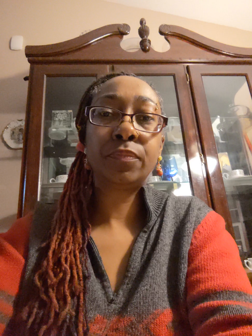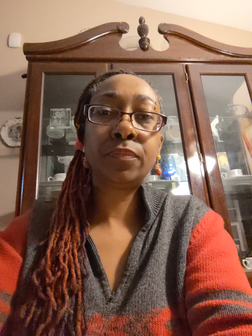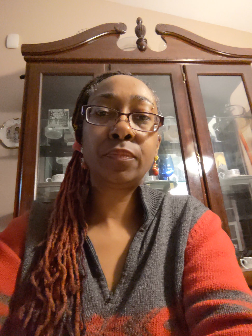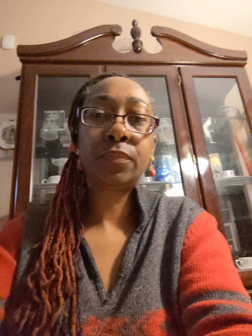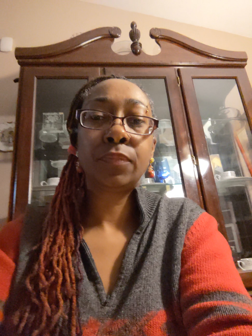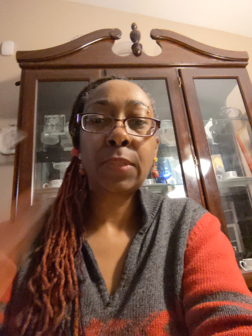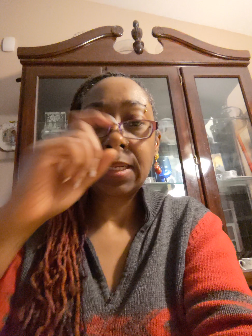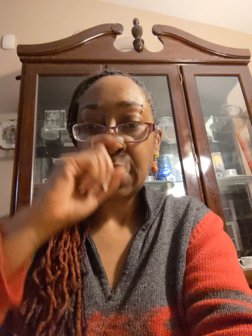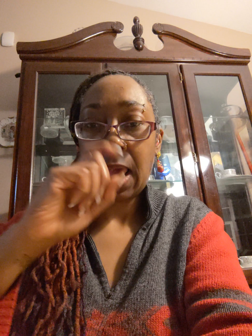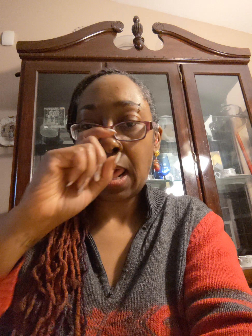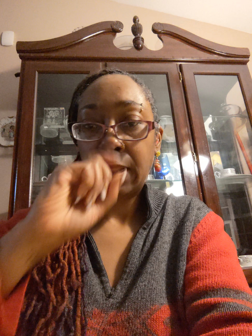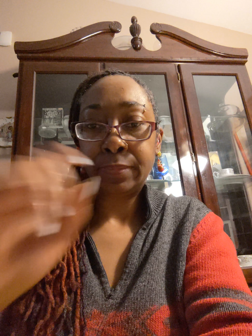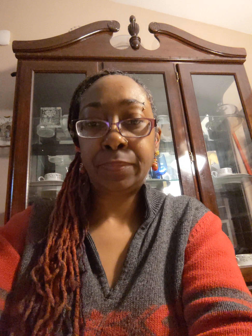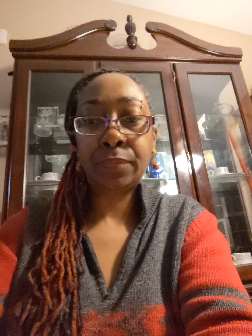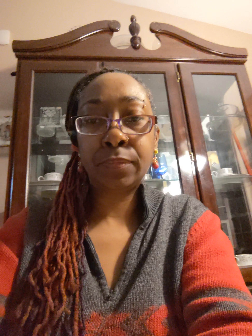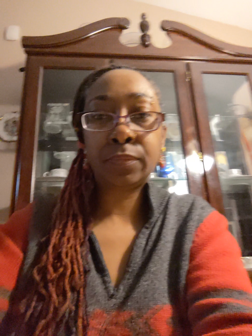doll